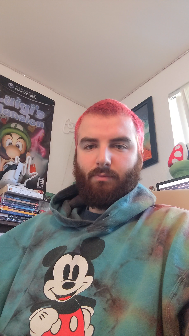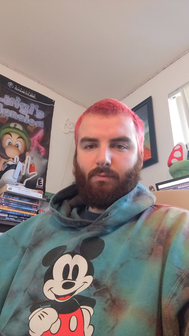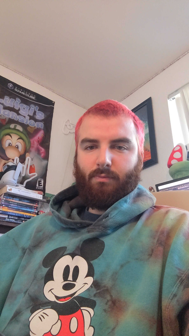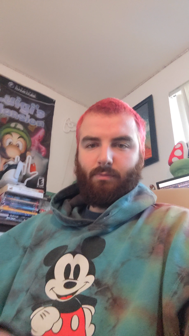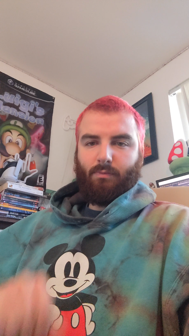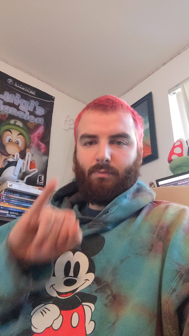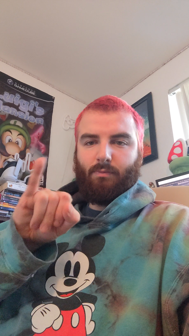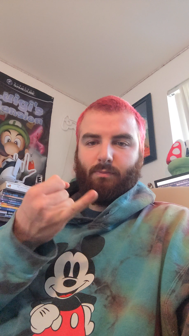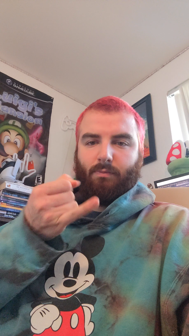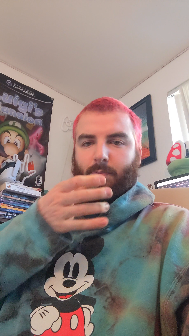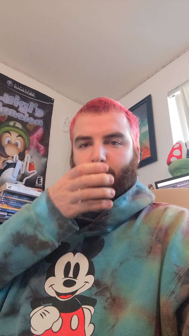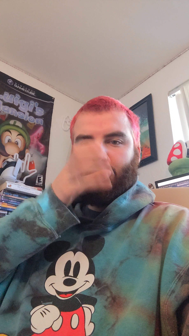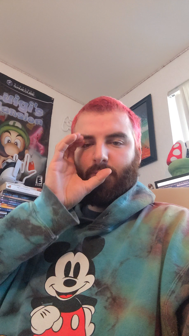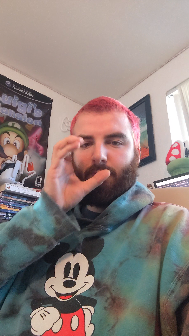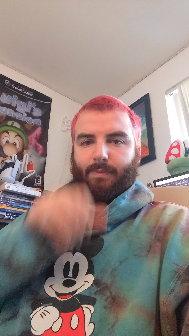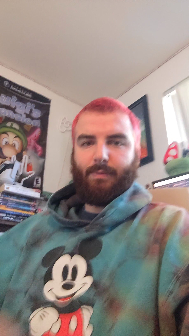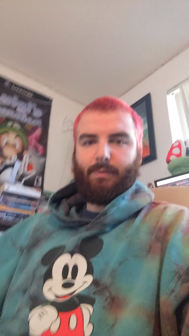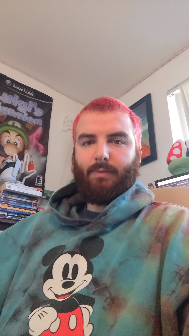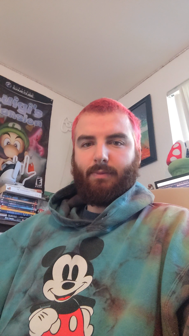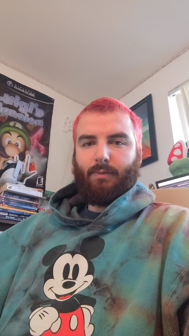juice